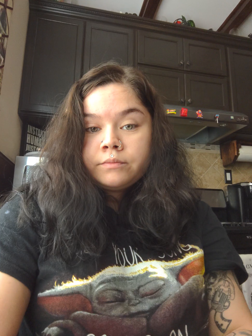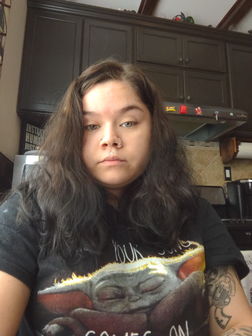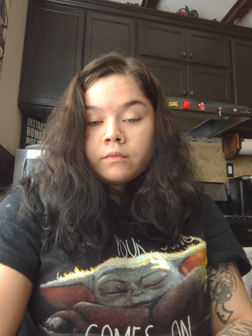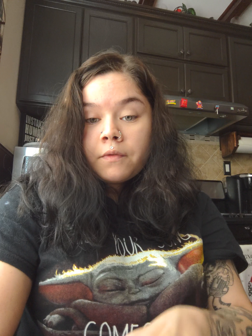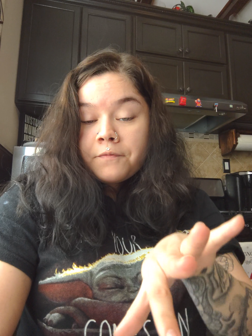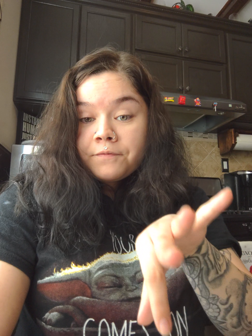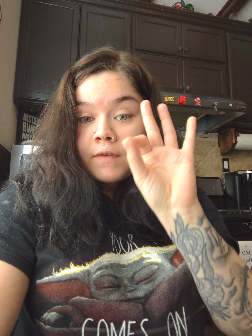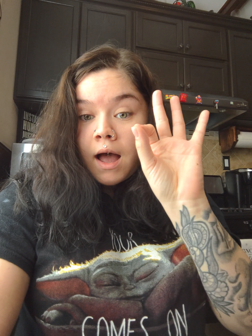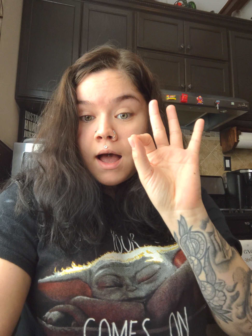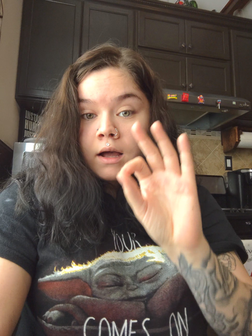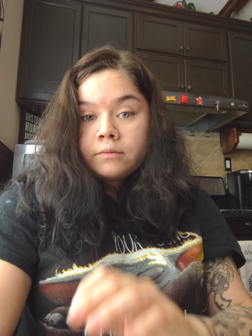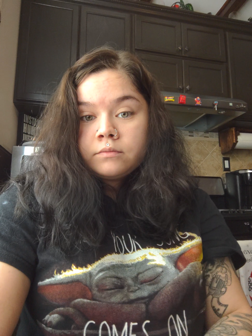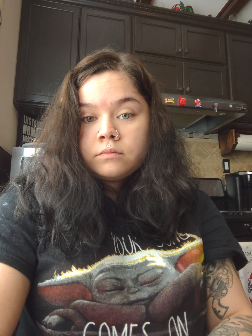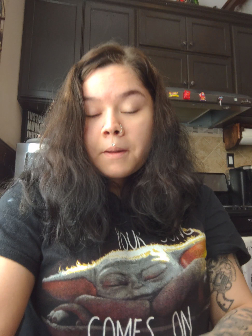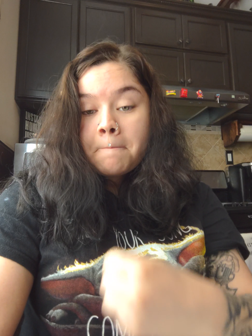find